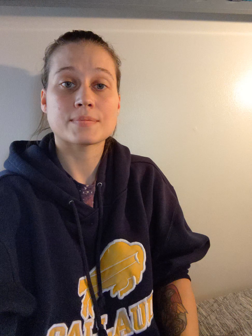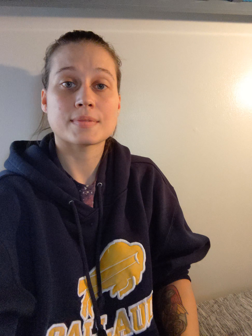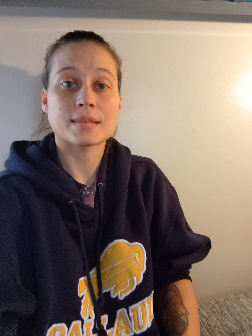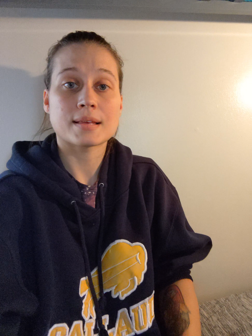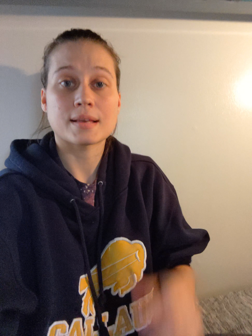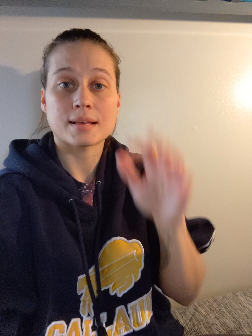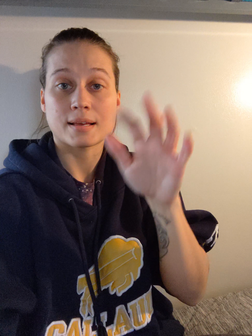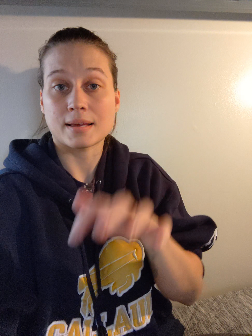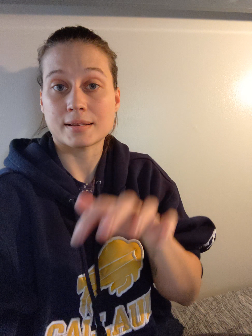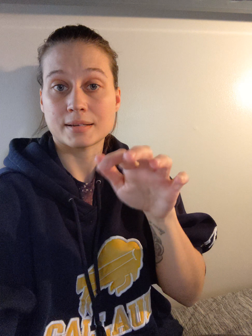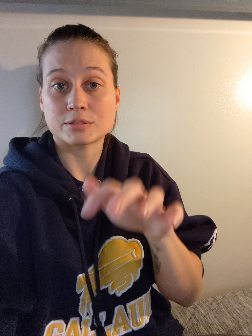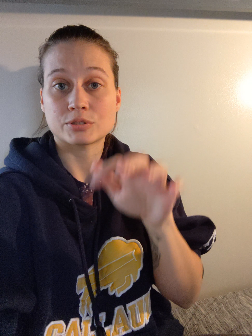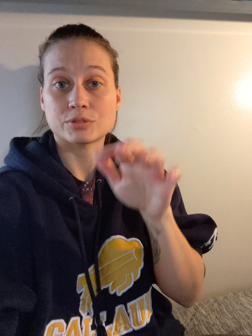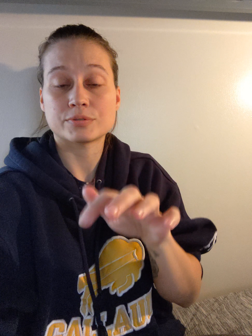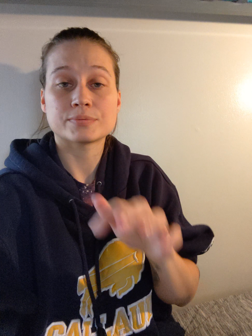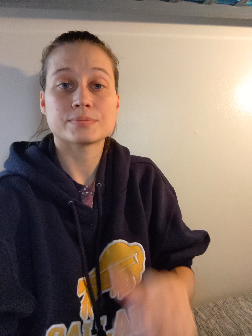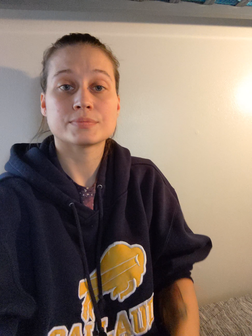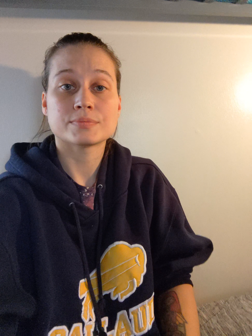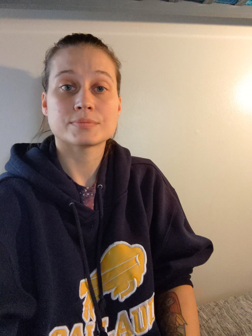alligator